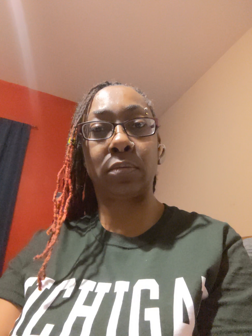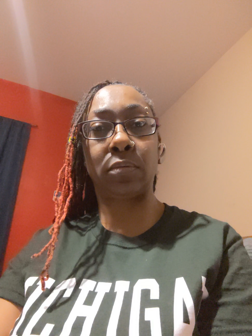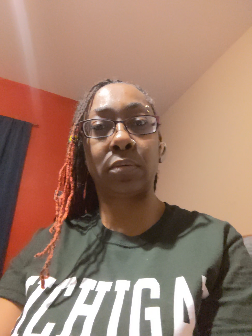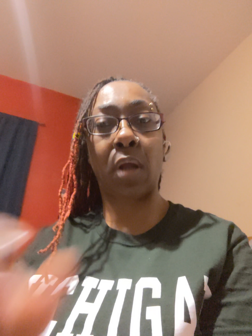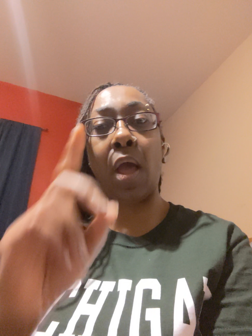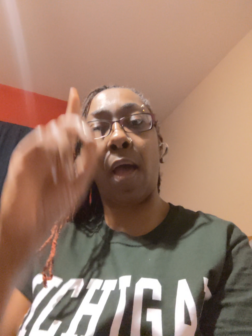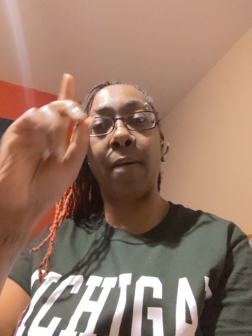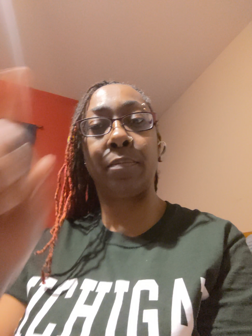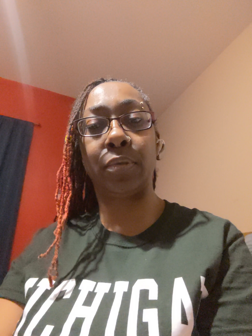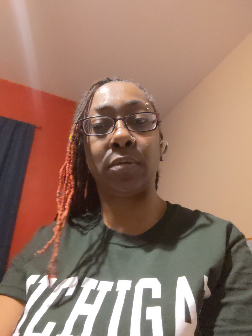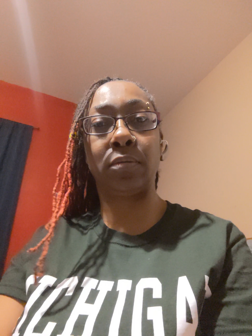up